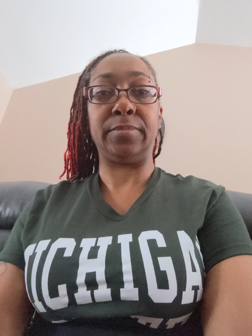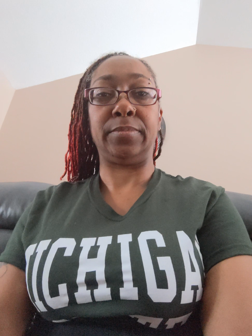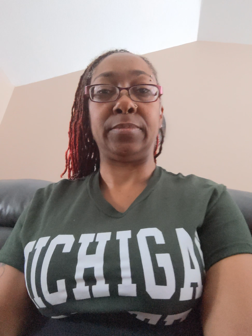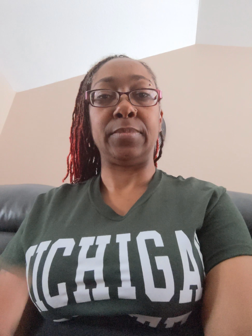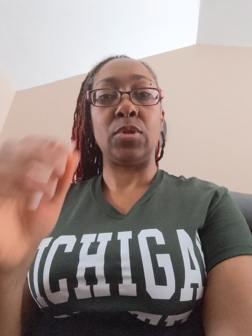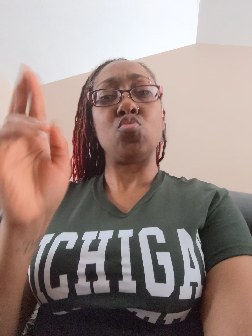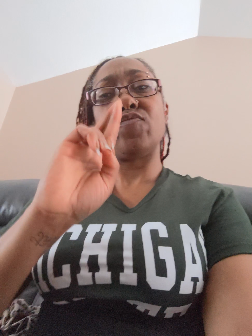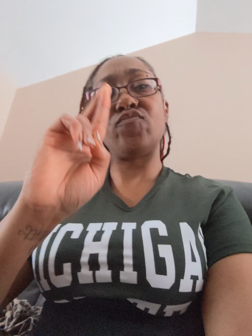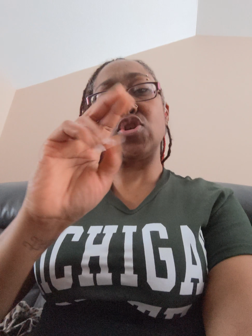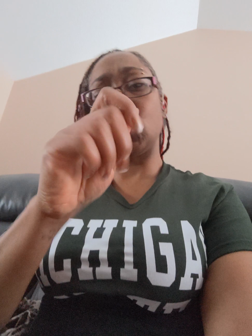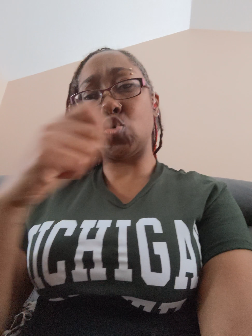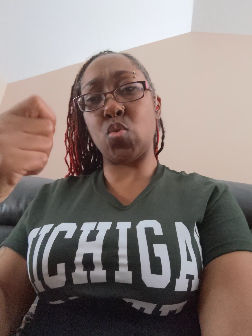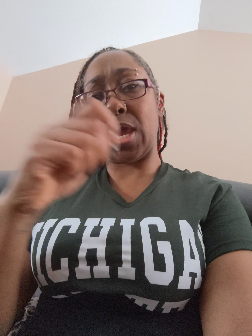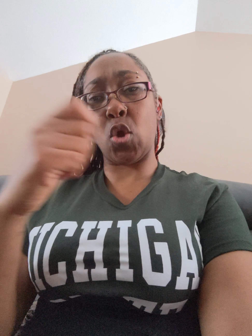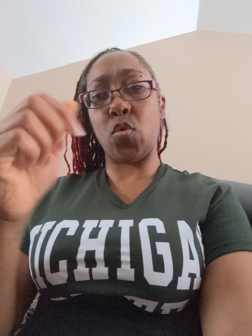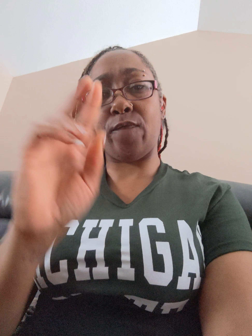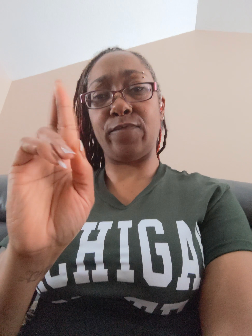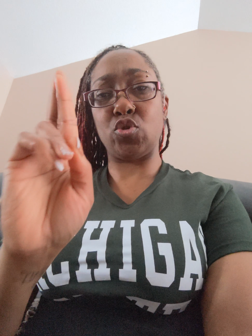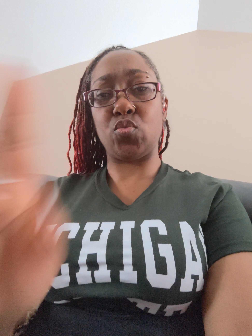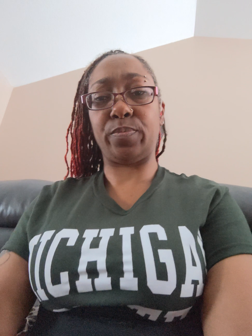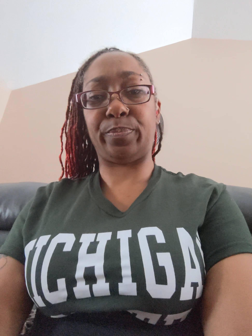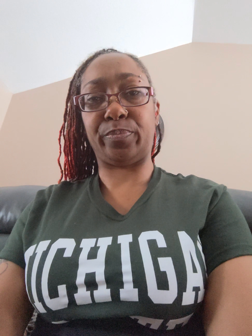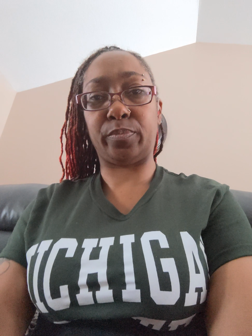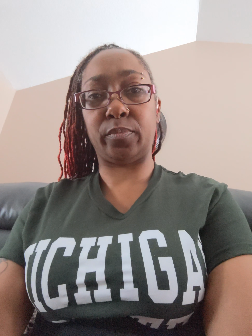refrigerator